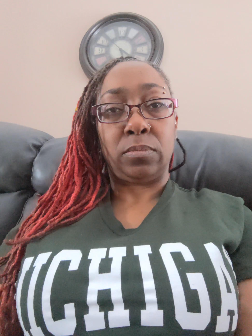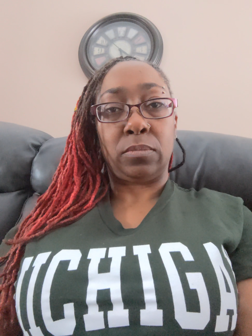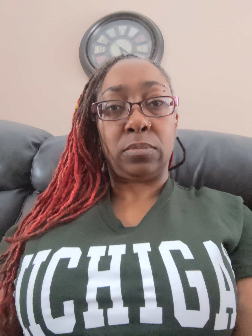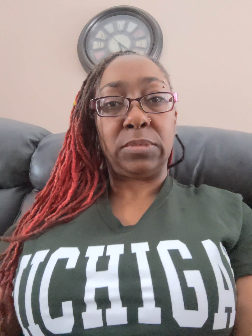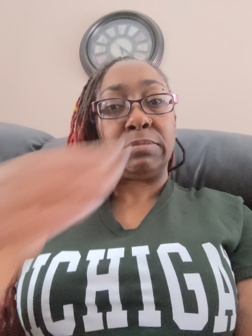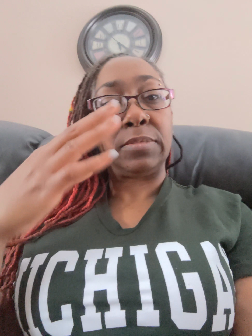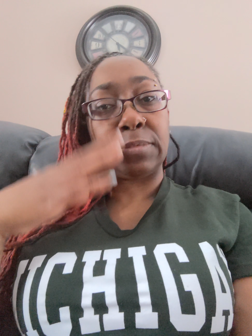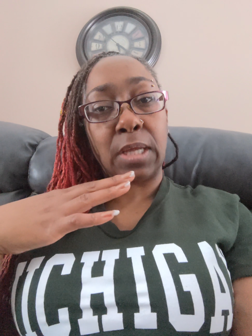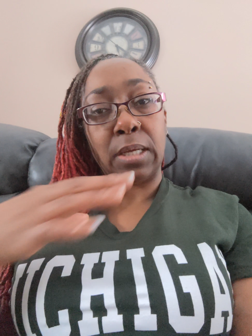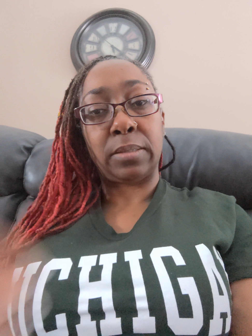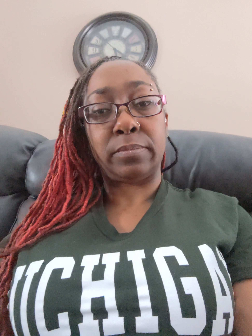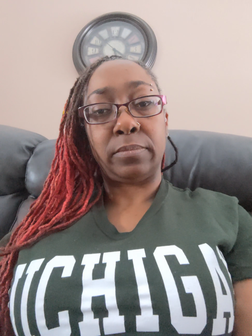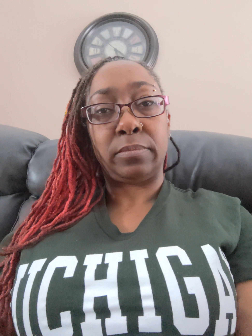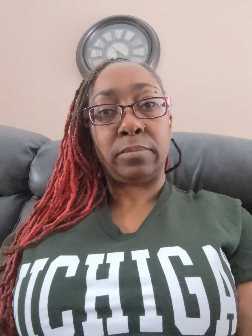sad